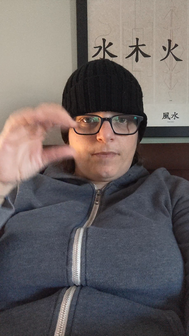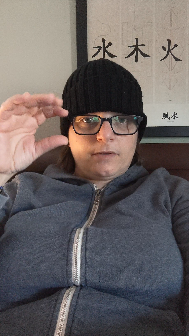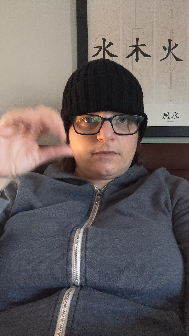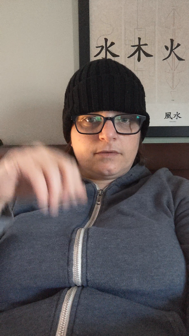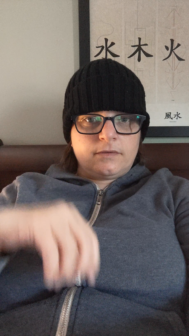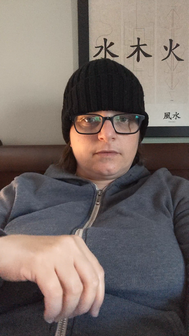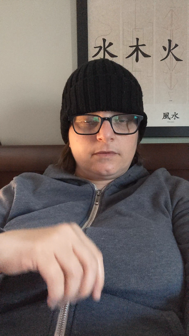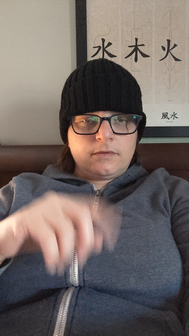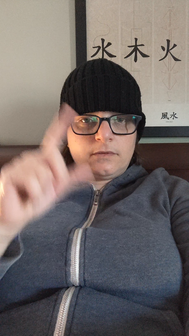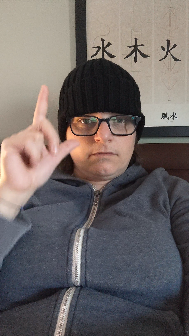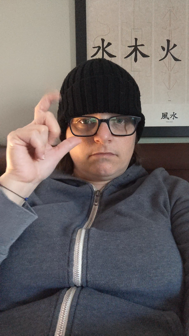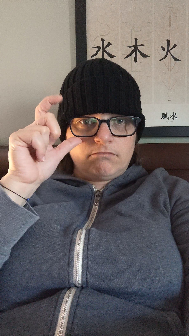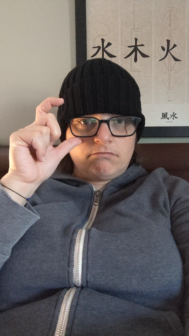camera